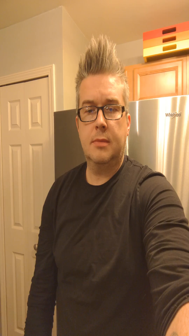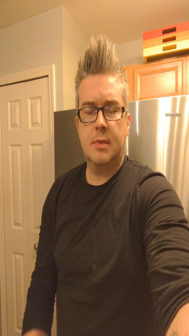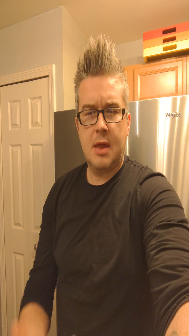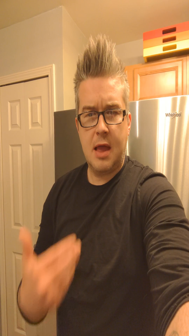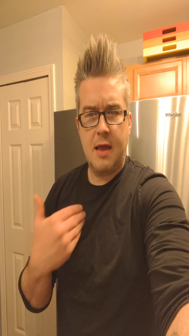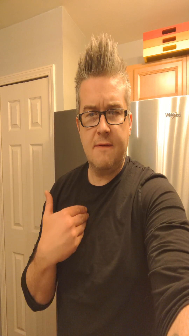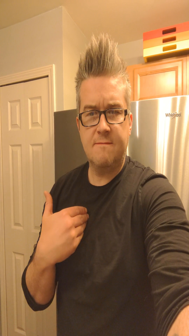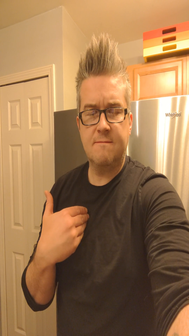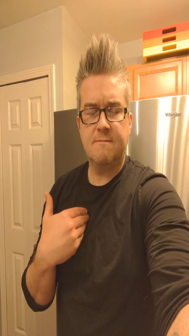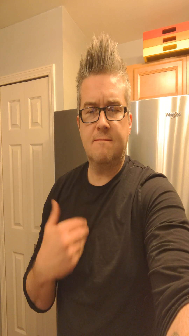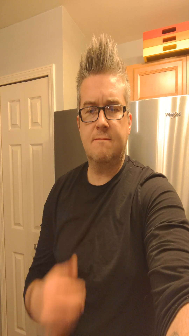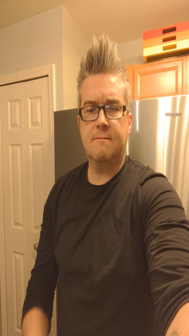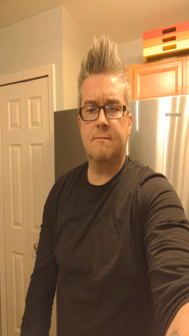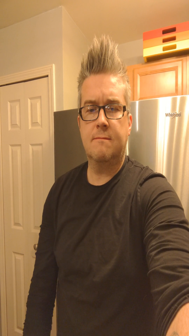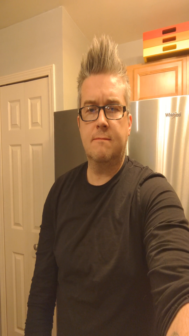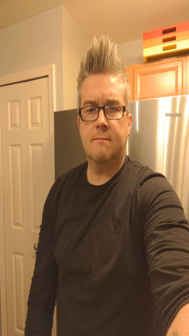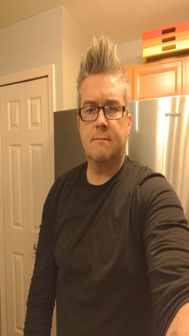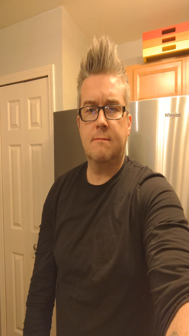have